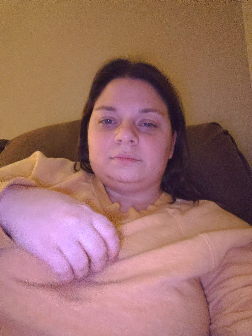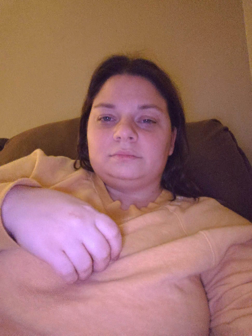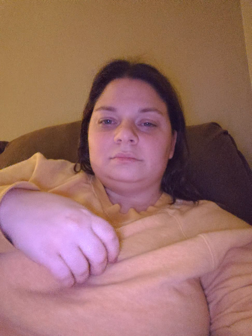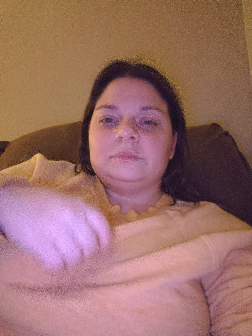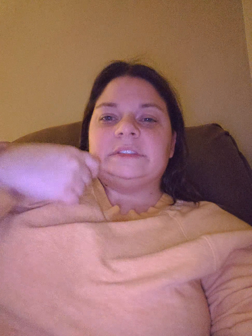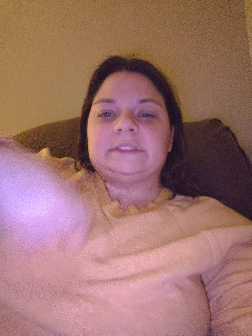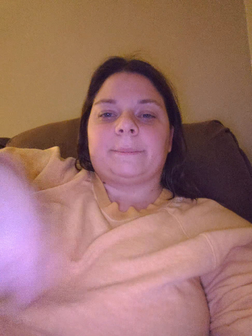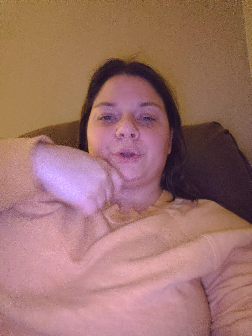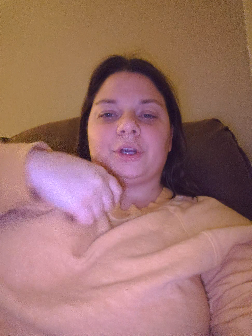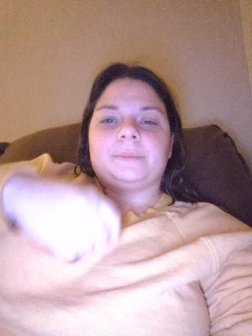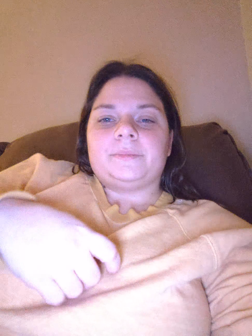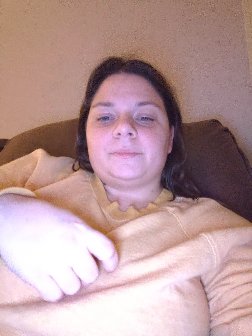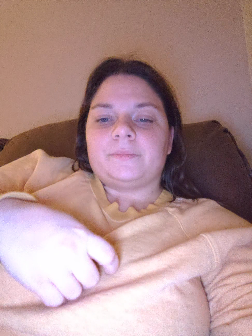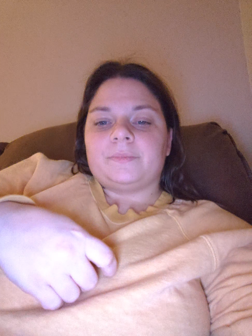zipper